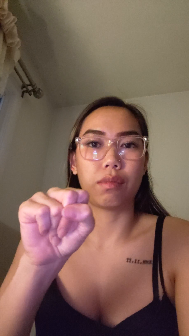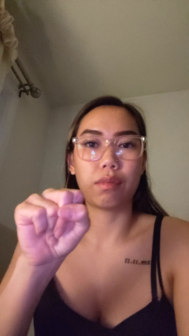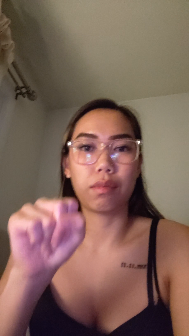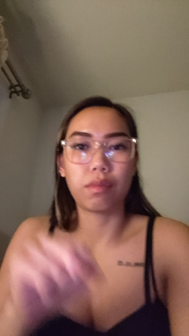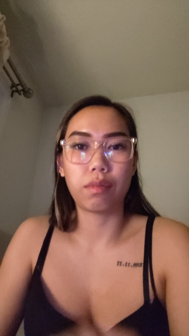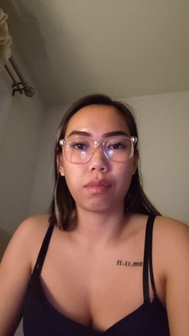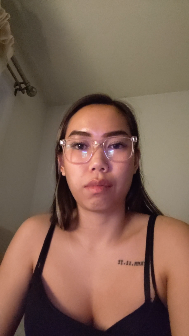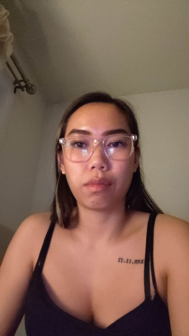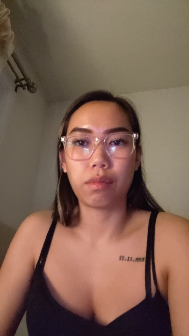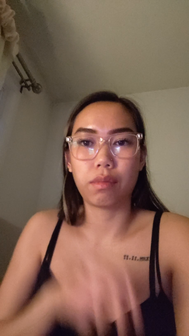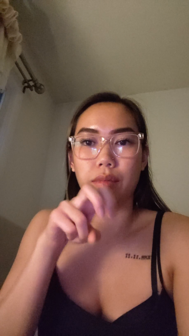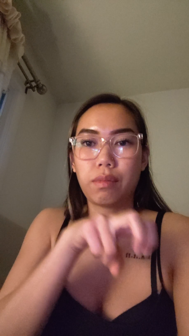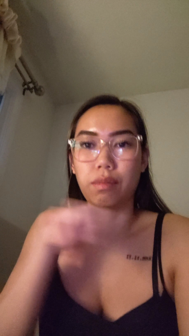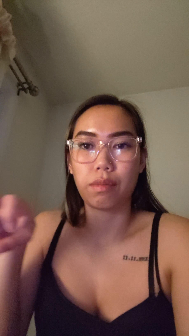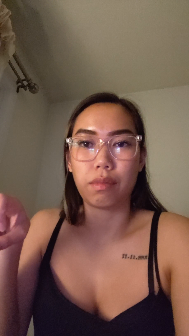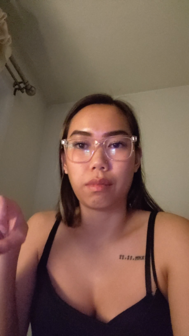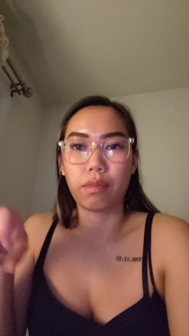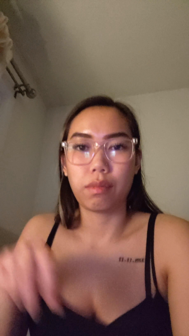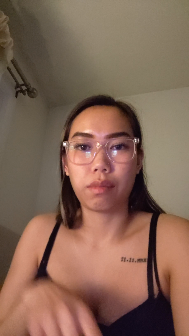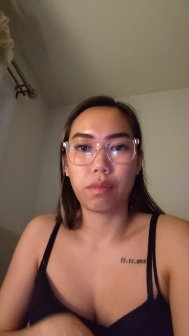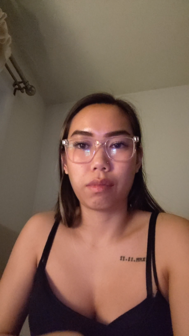couch